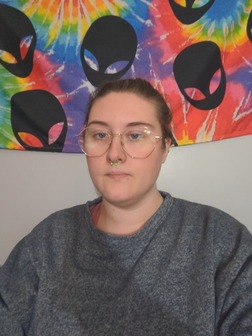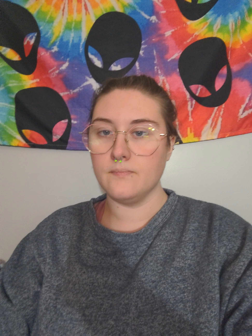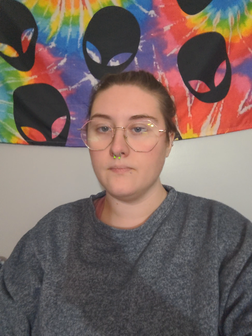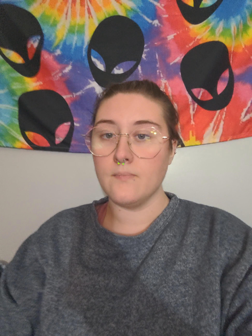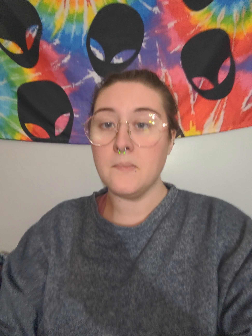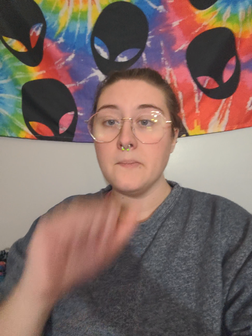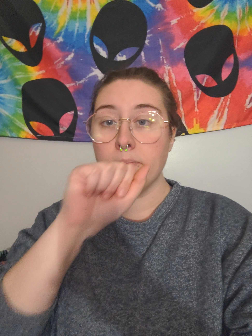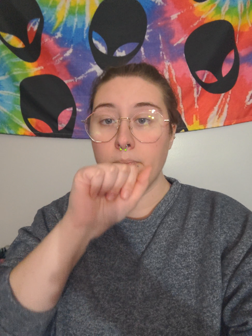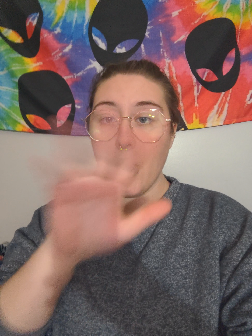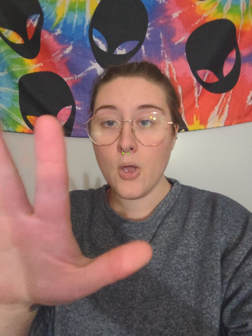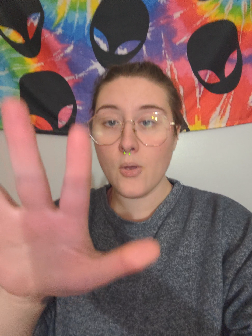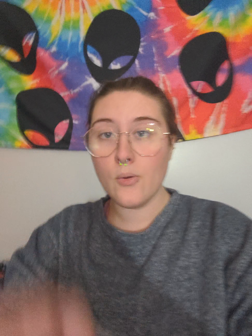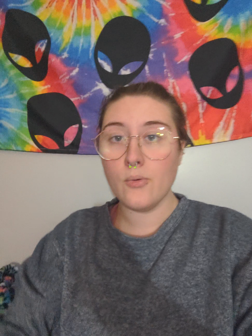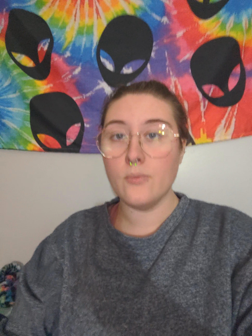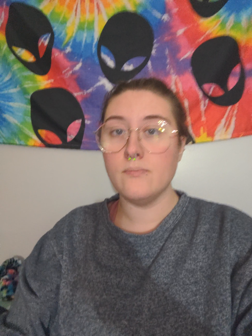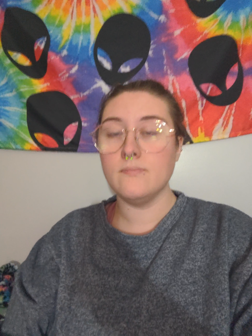blow